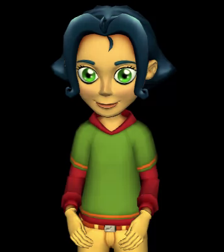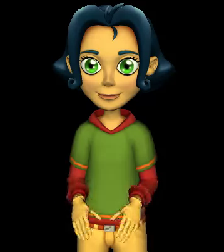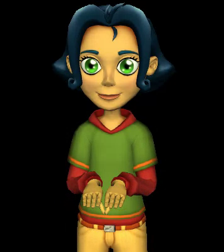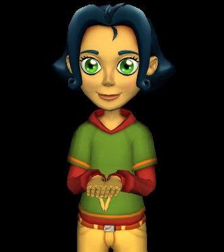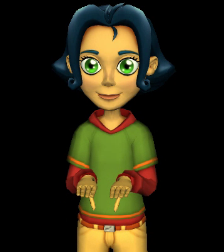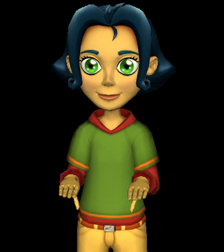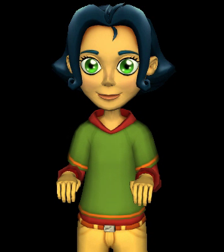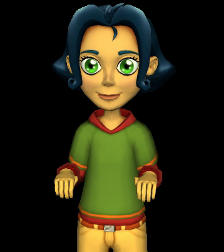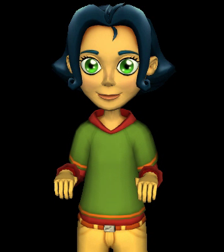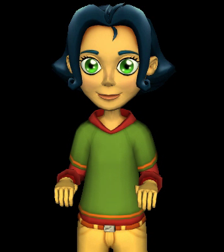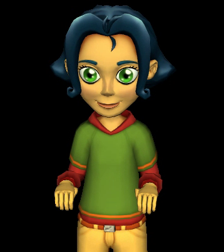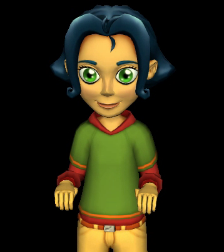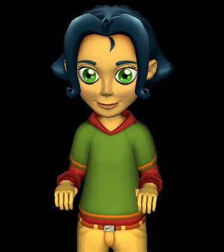أريكة